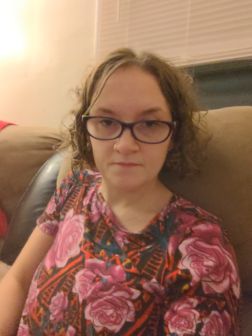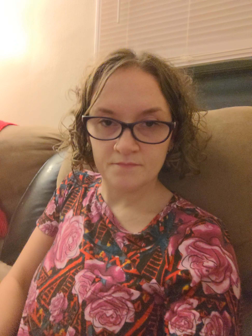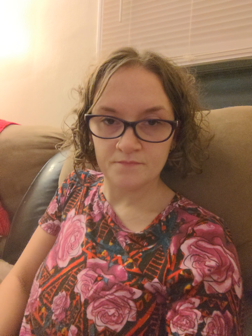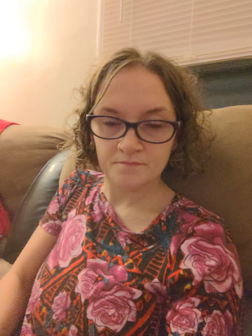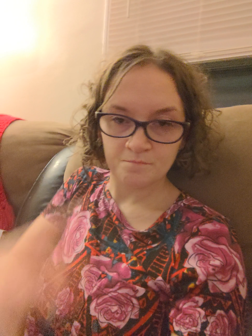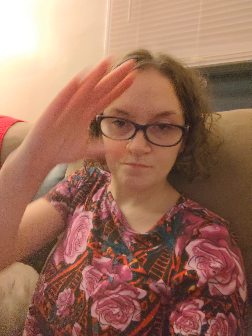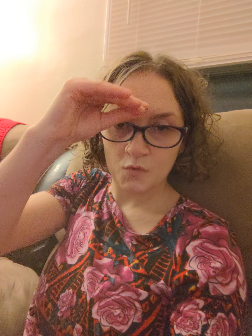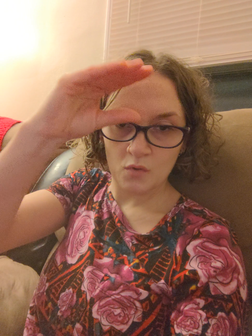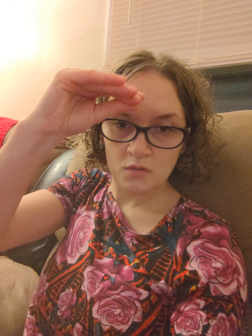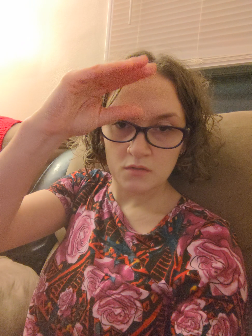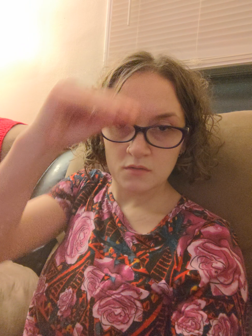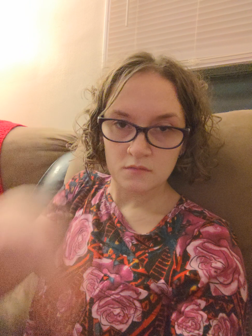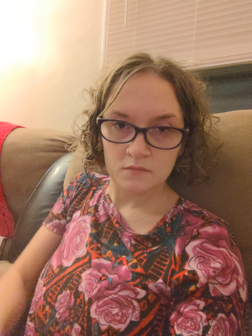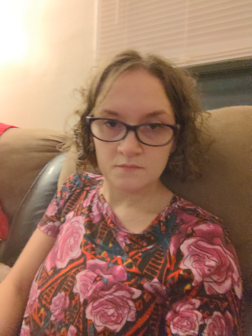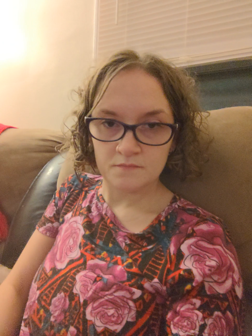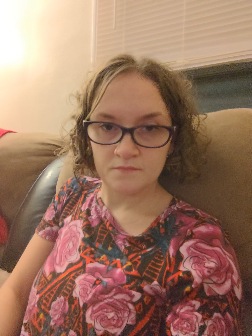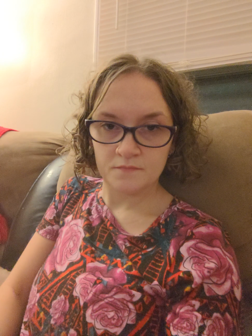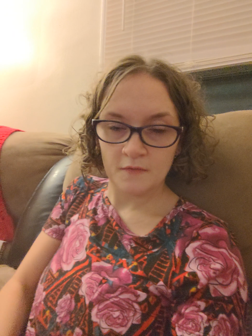boy